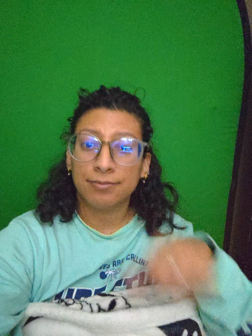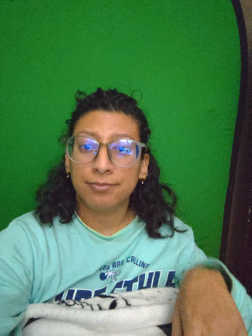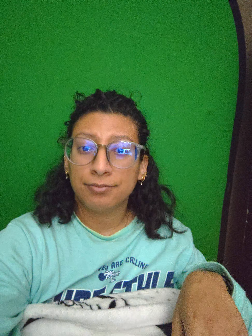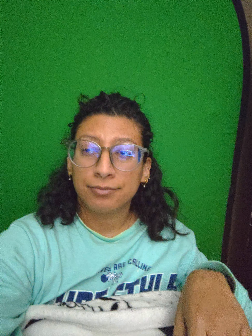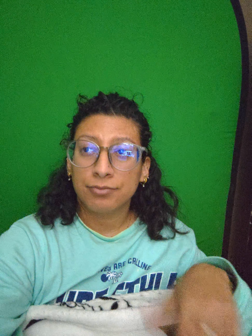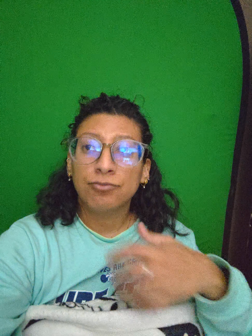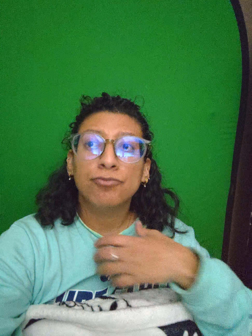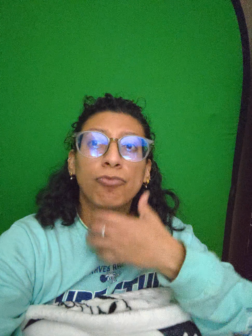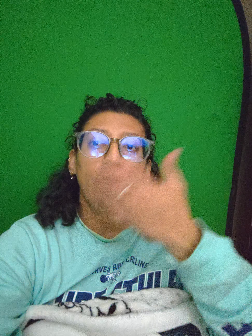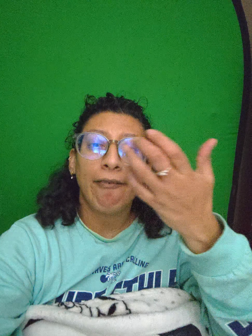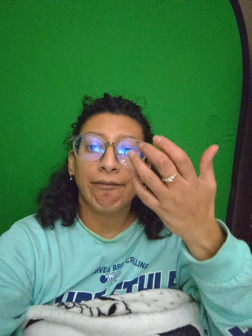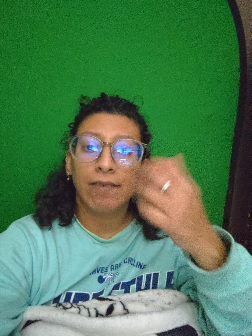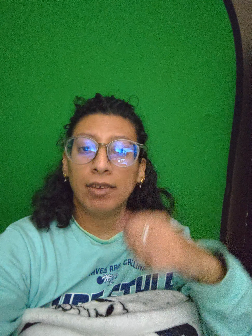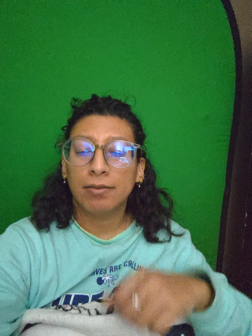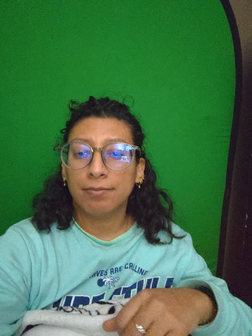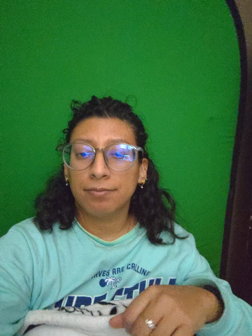giraffe